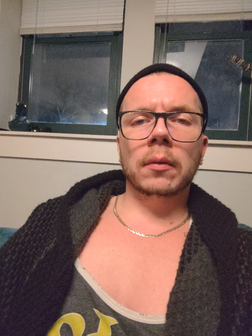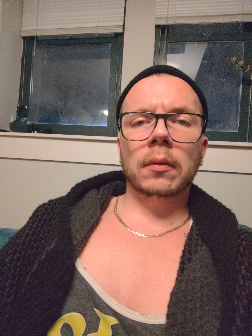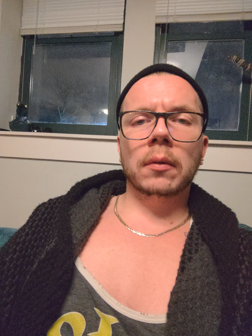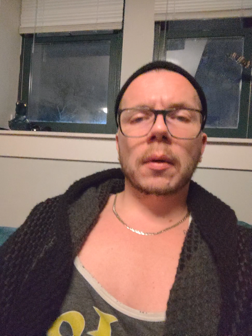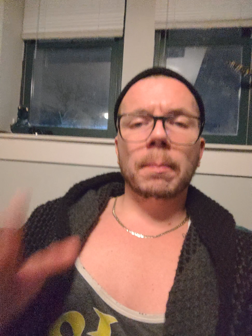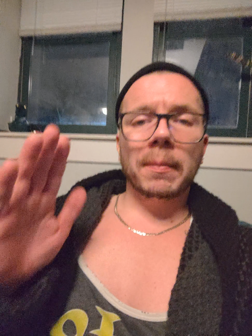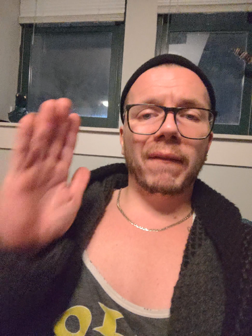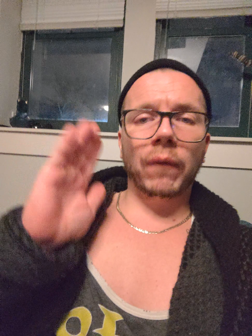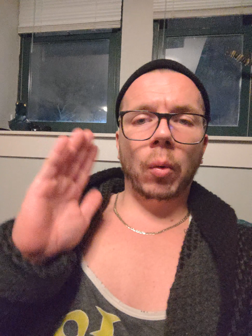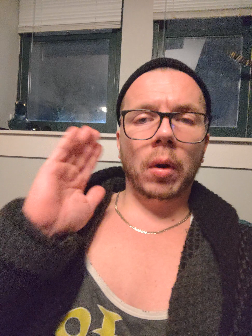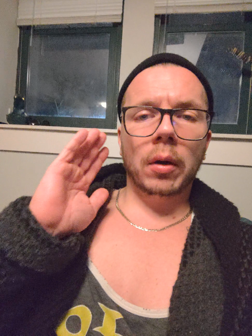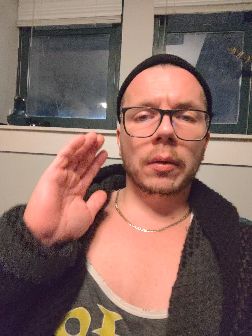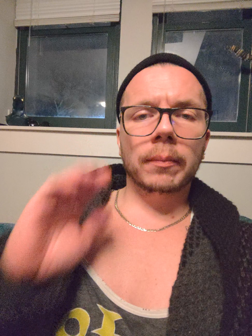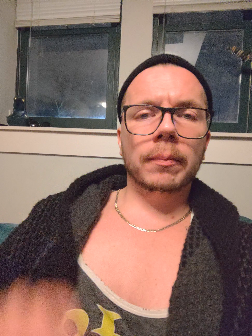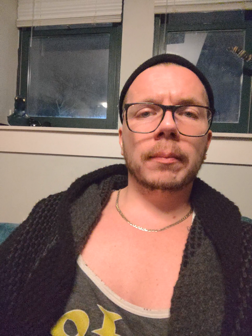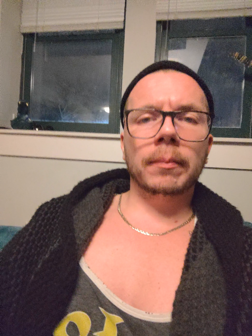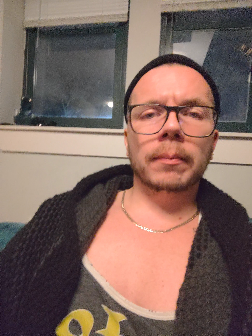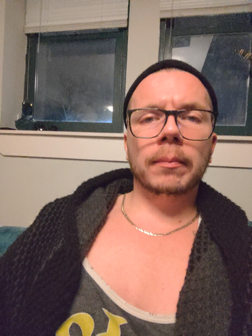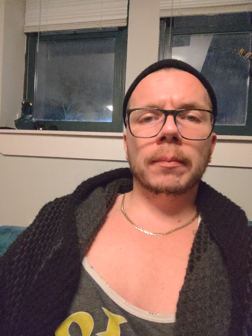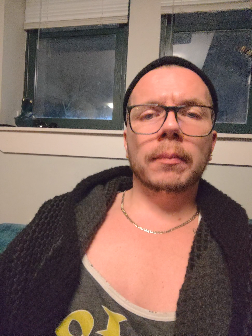before